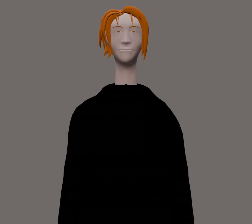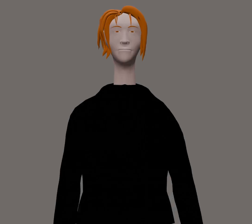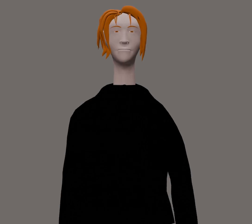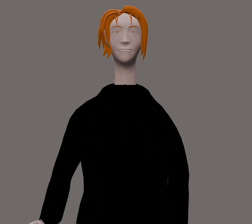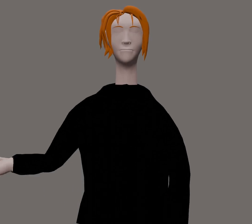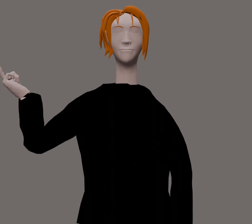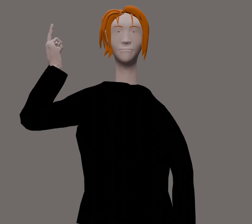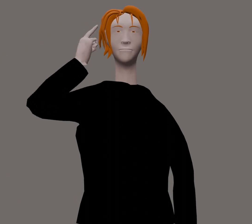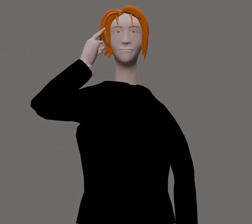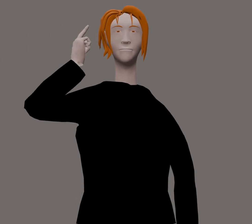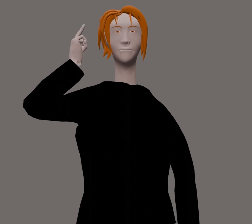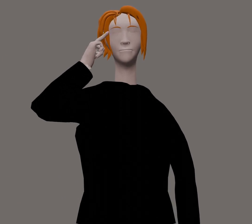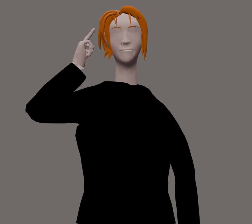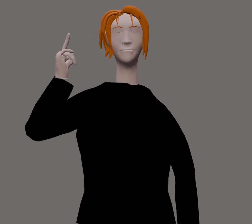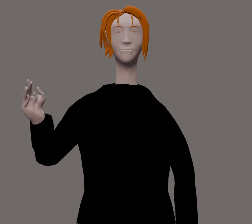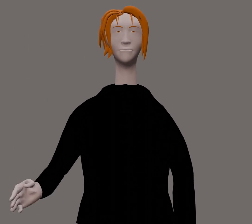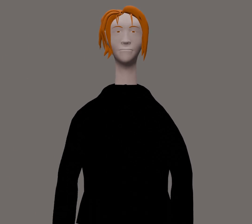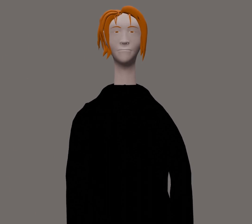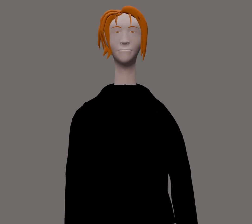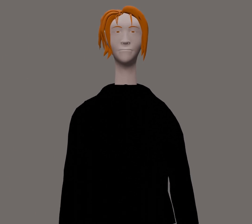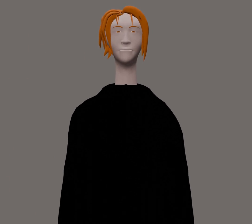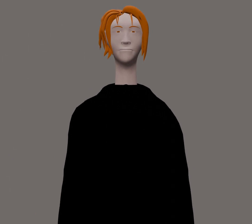Brain